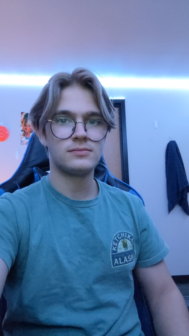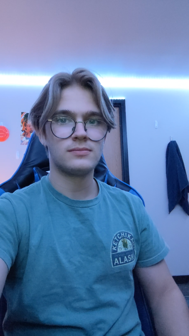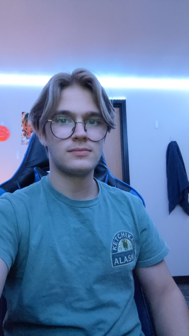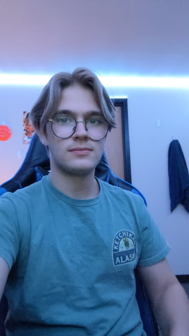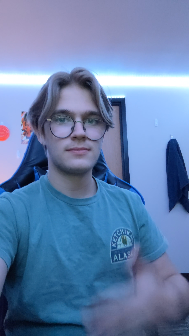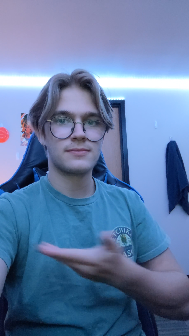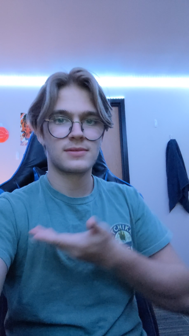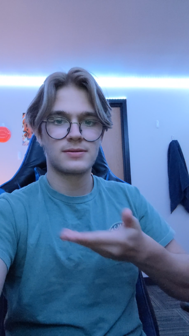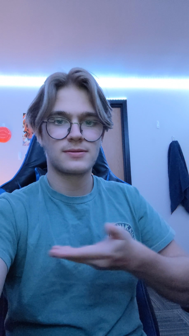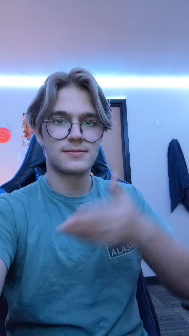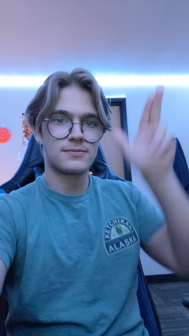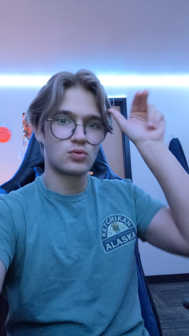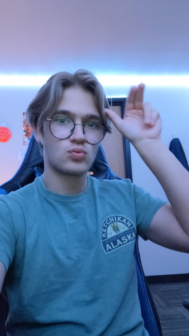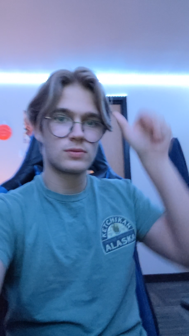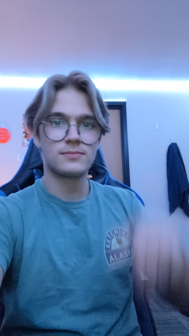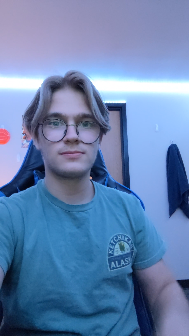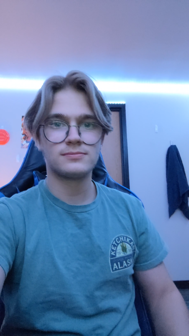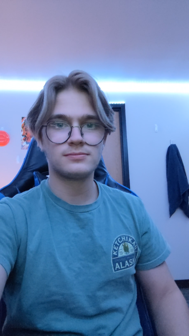pony